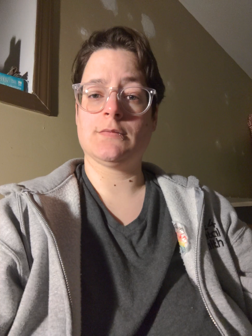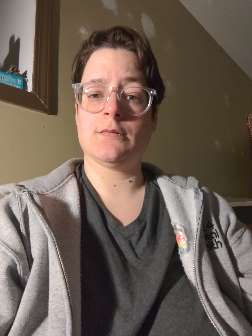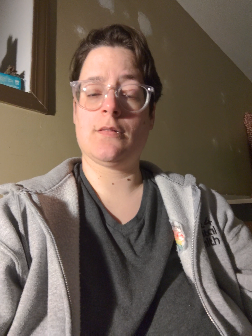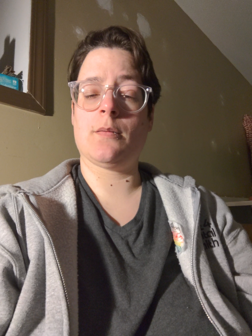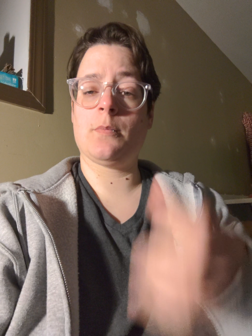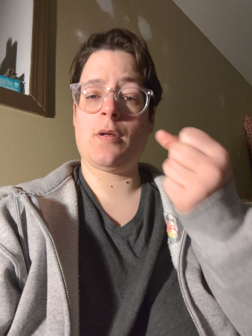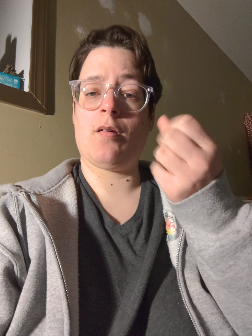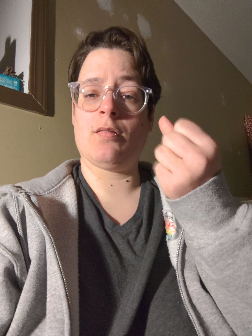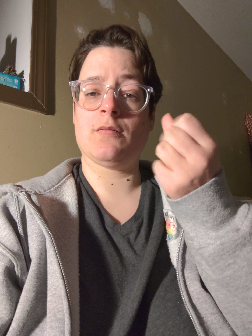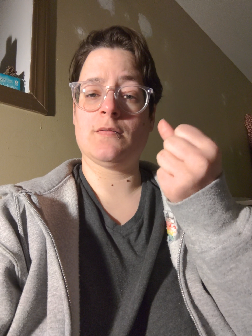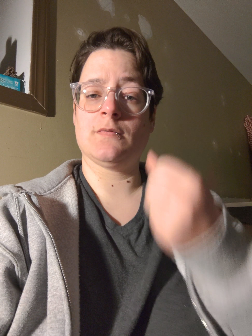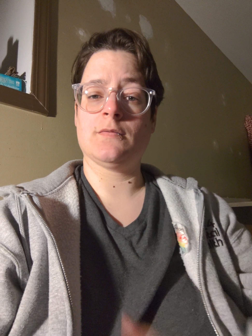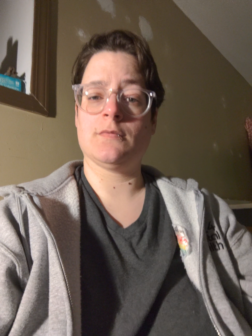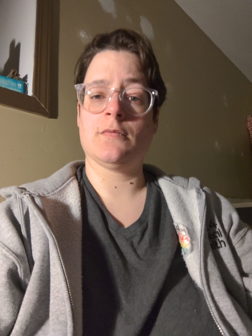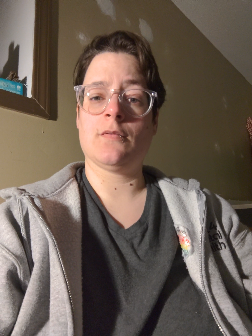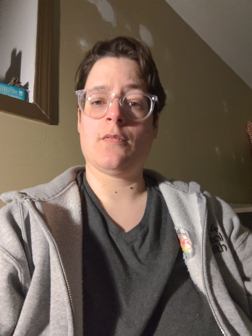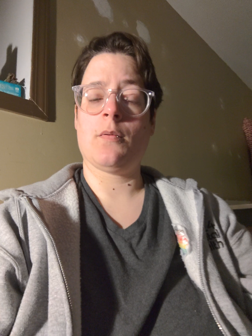milk